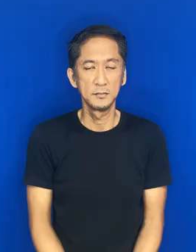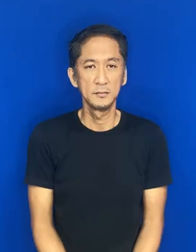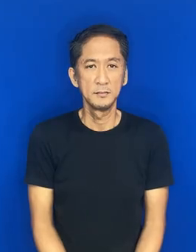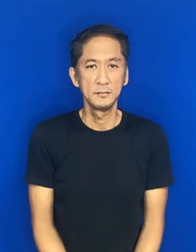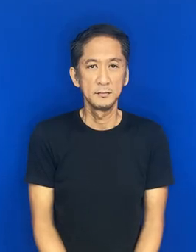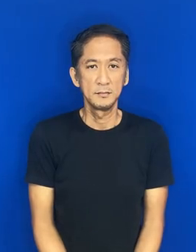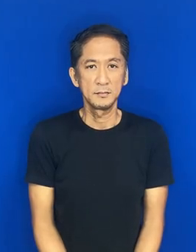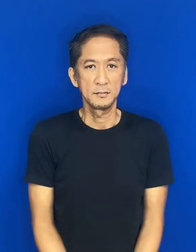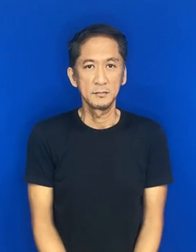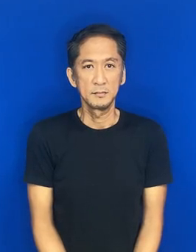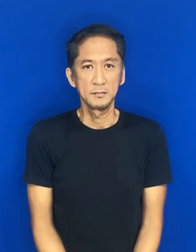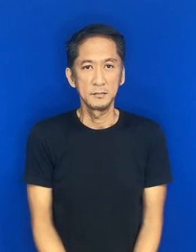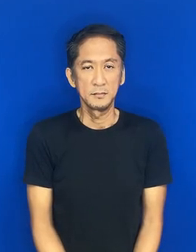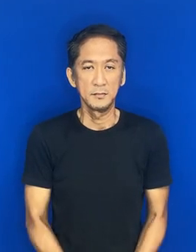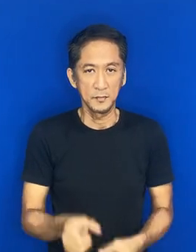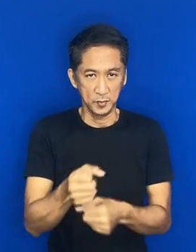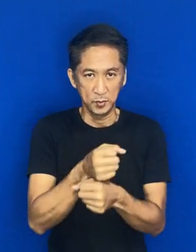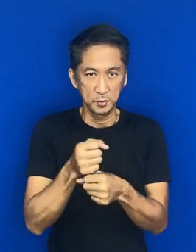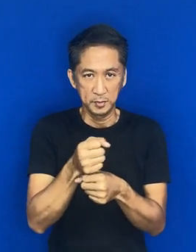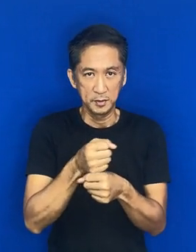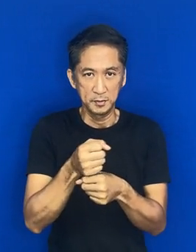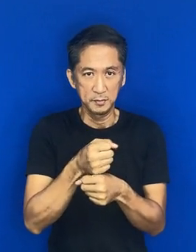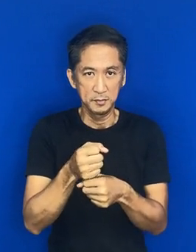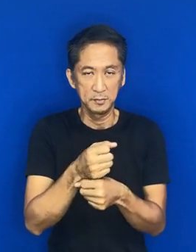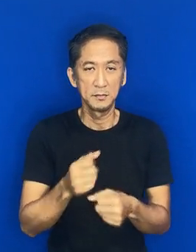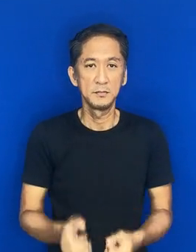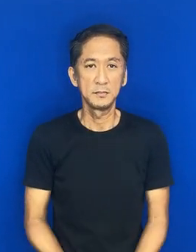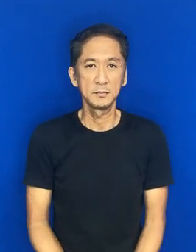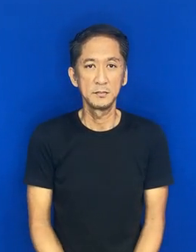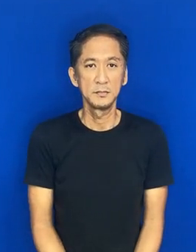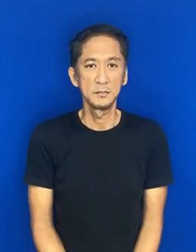coffee